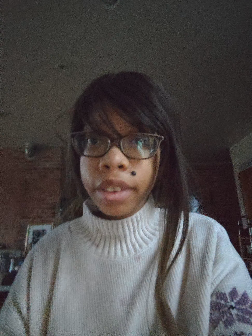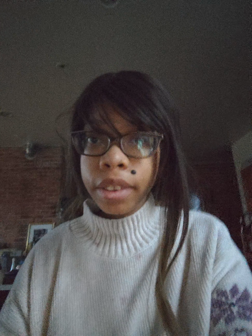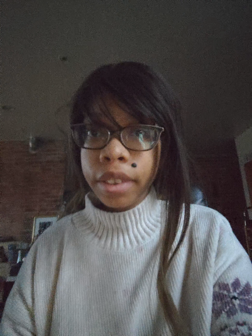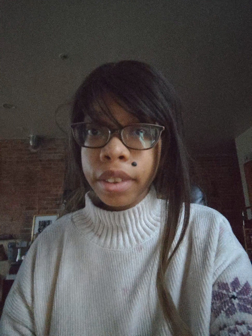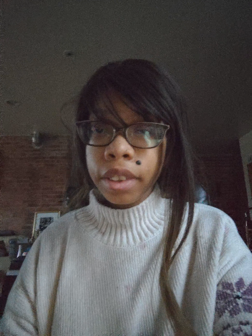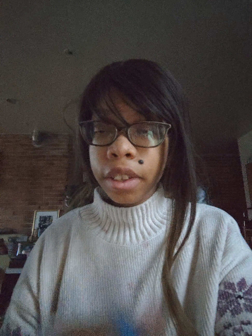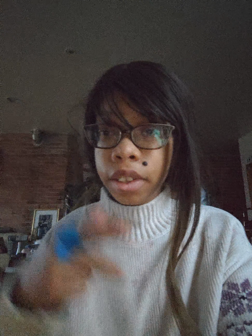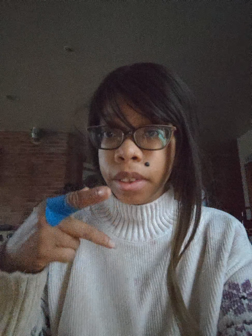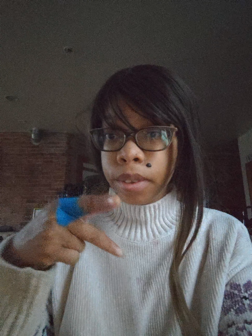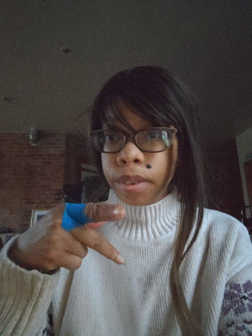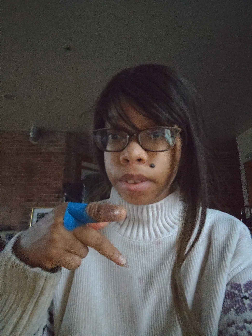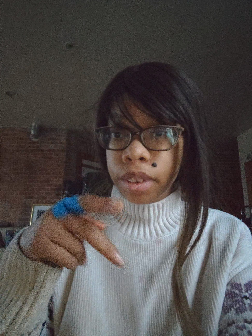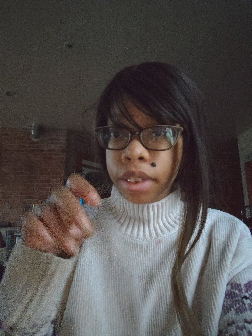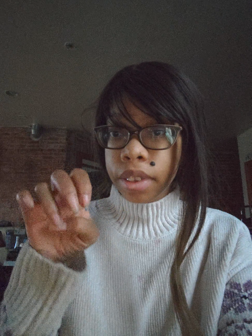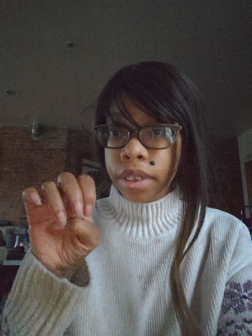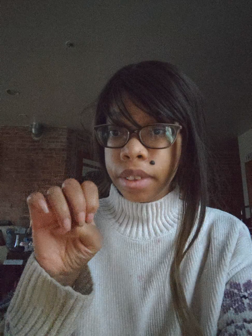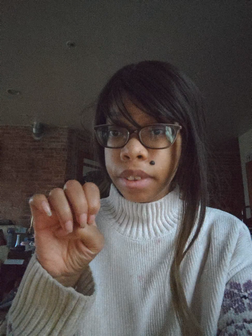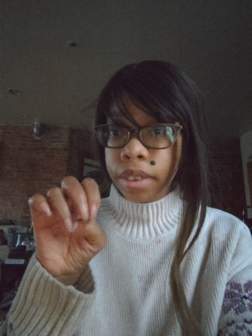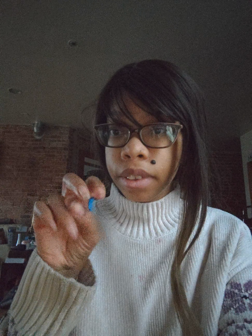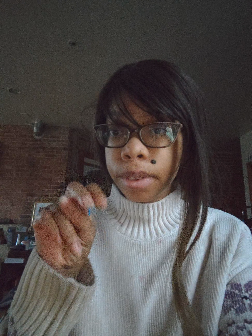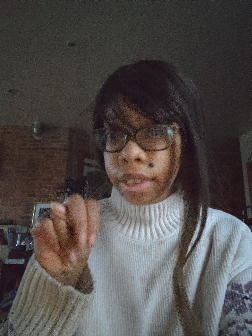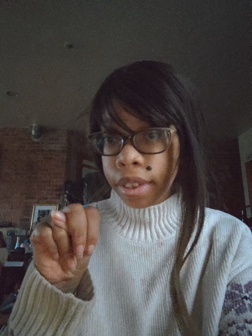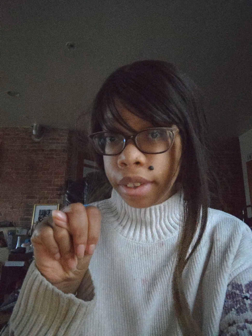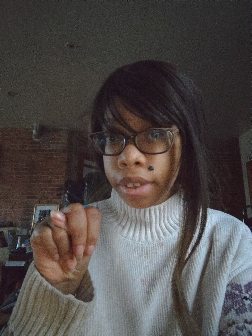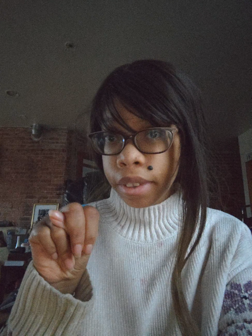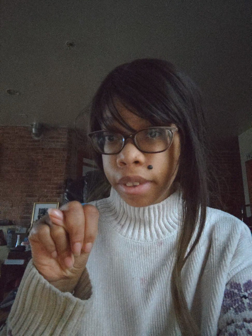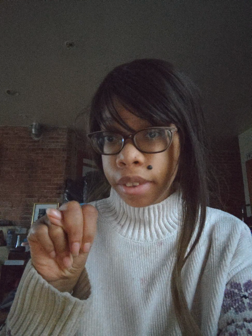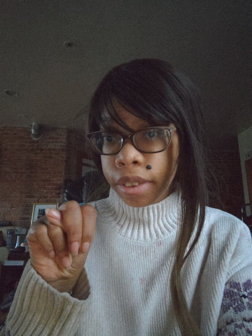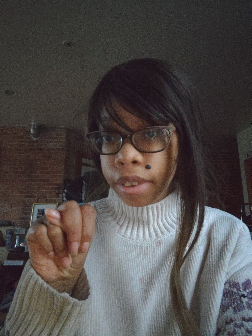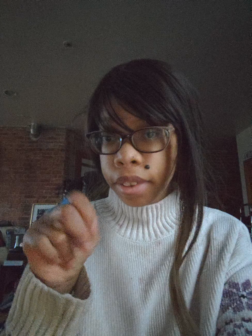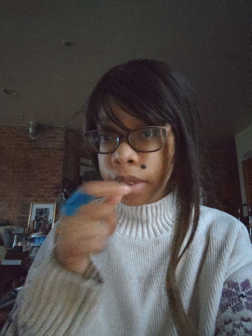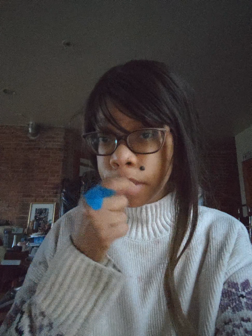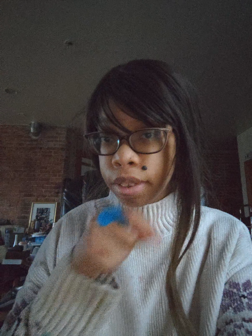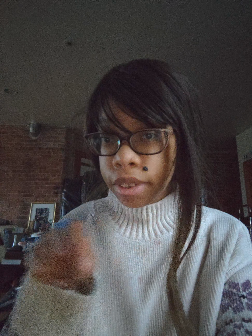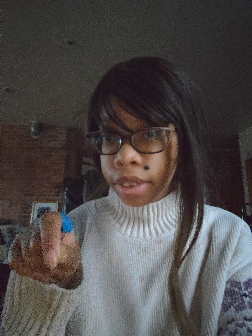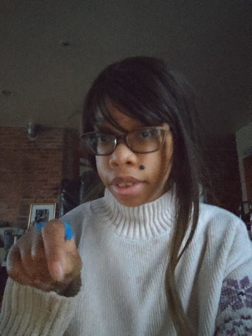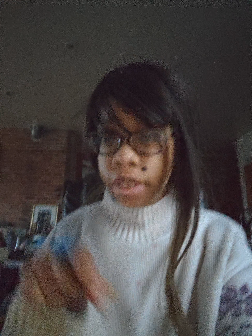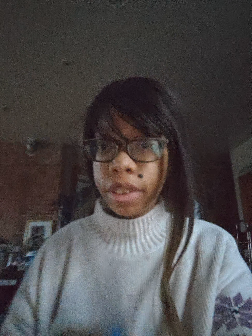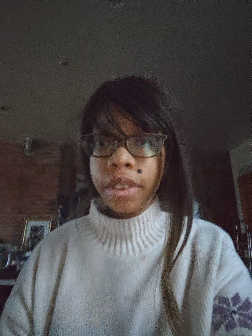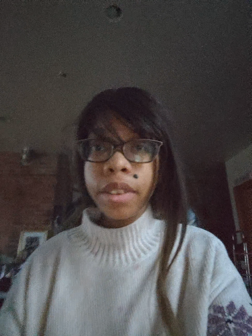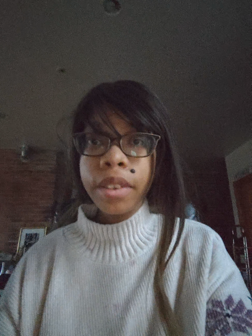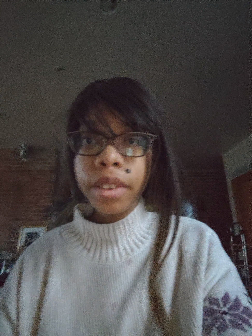pen